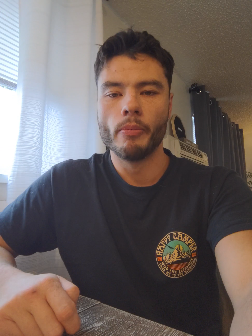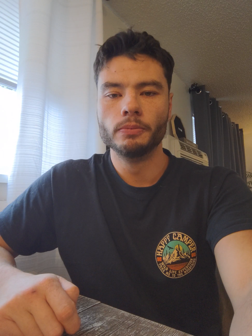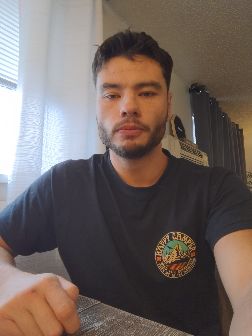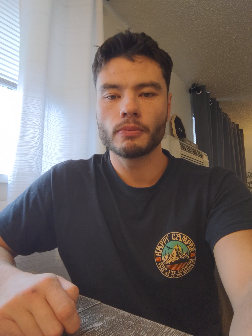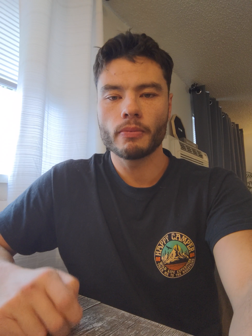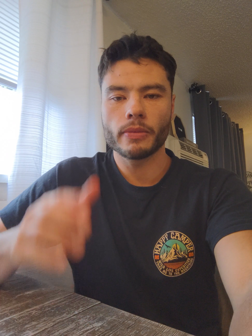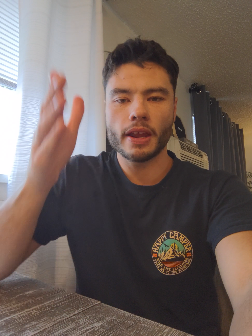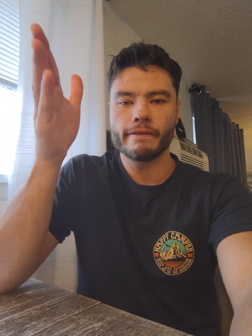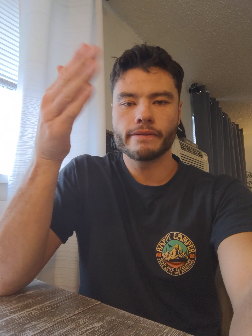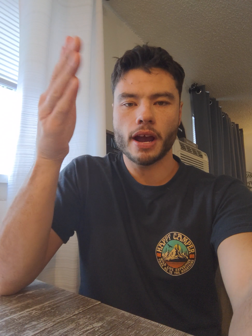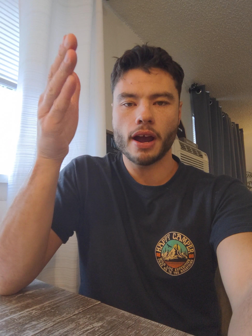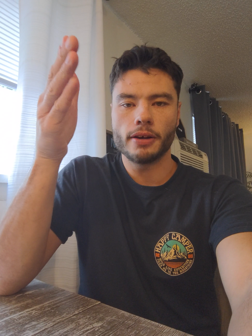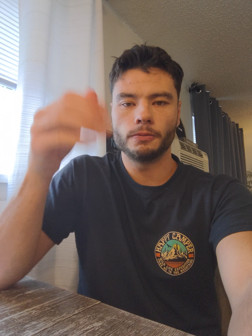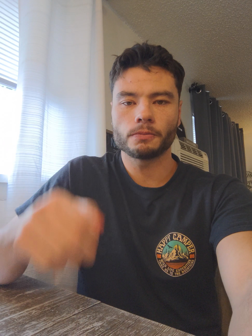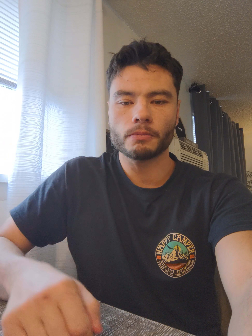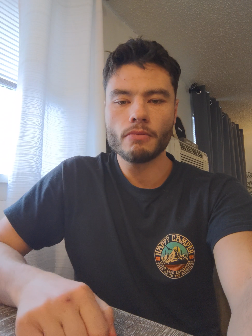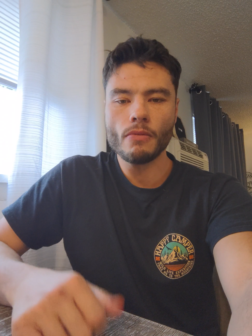flag